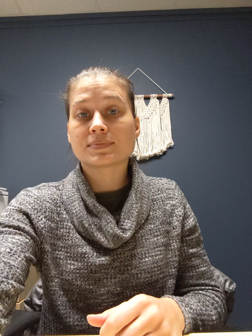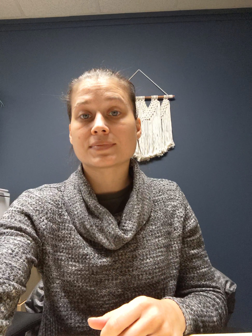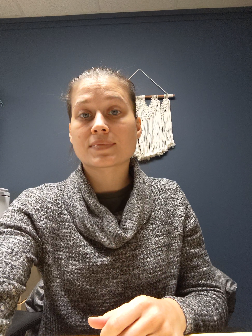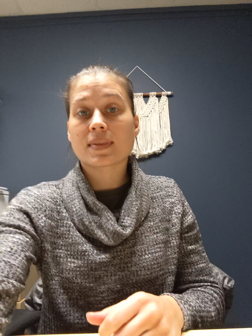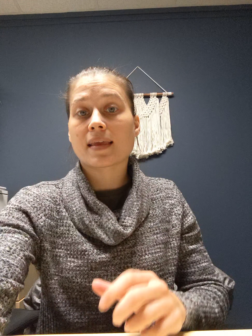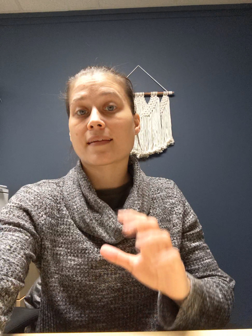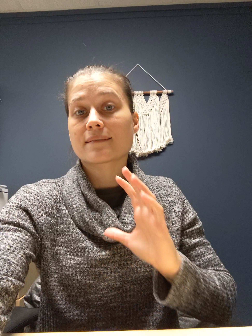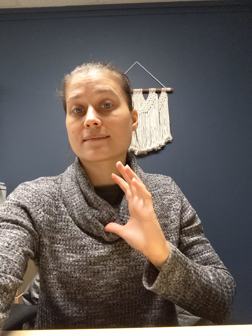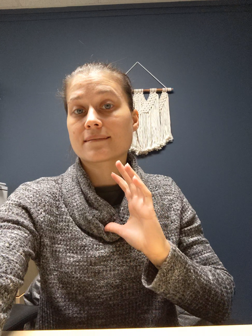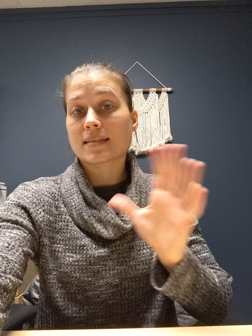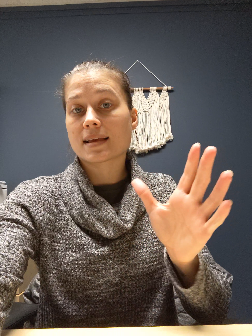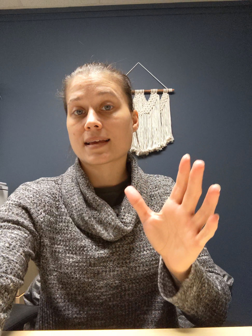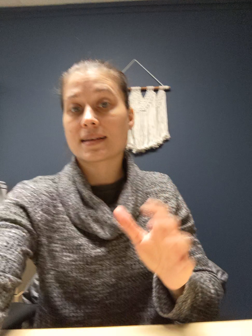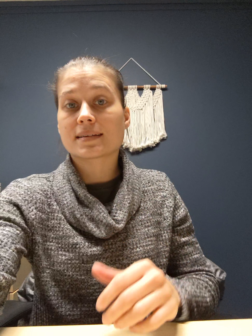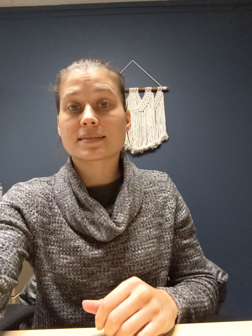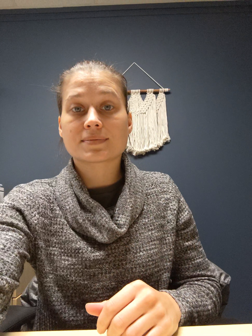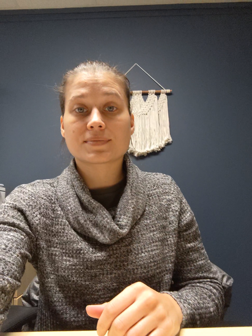fine